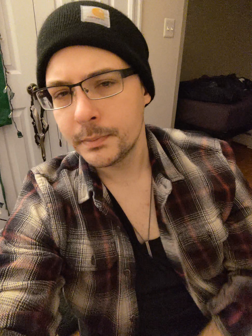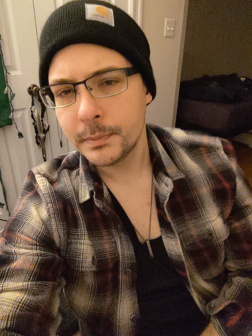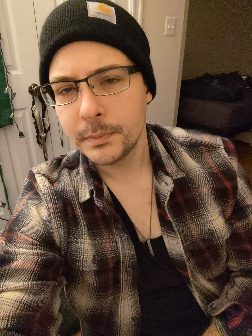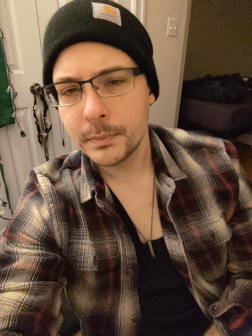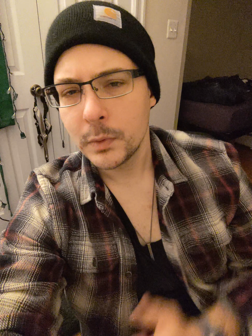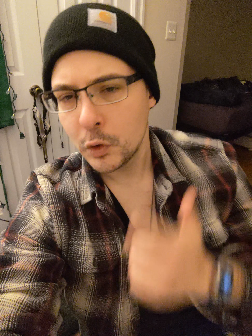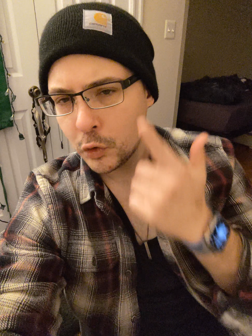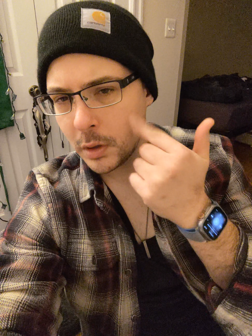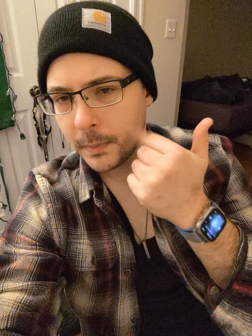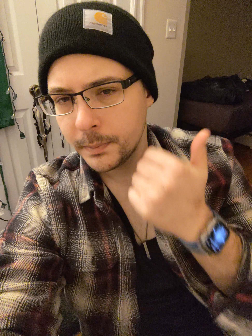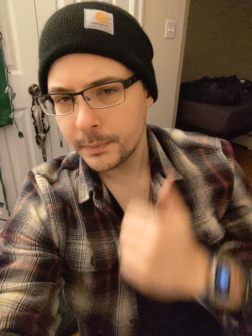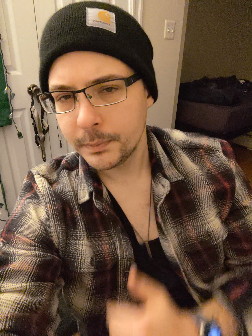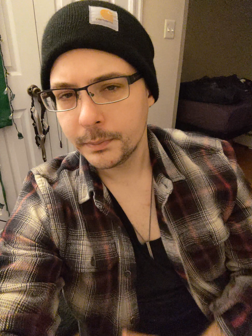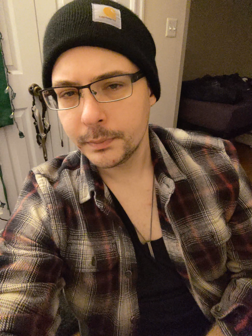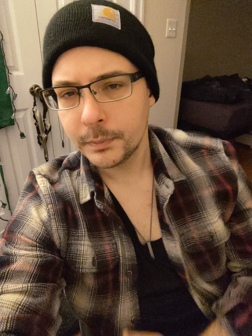cry